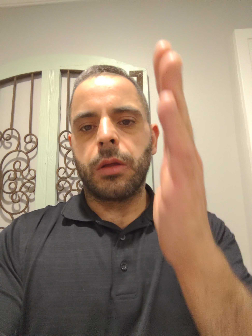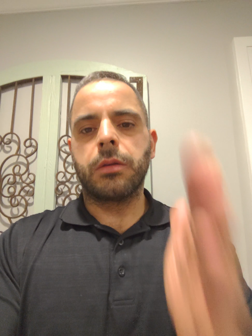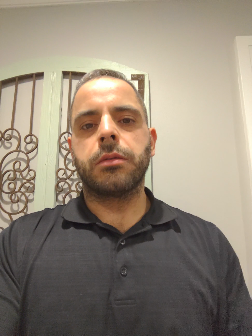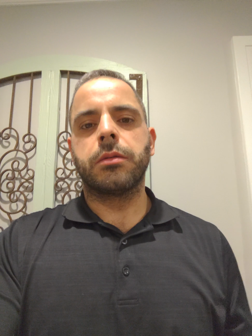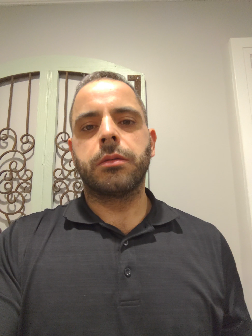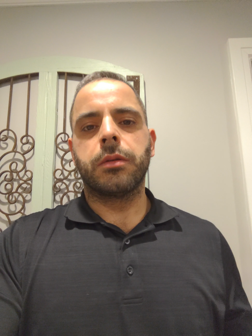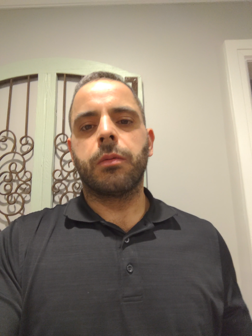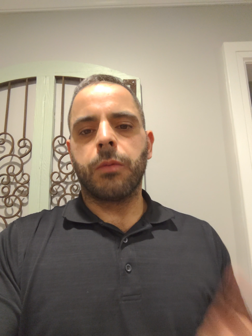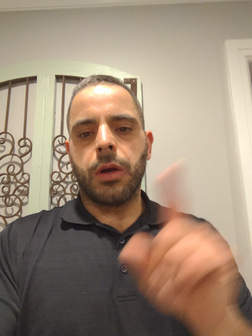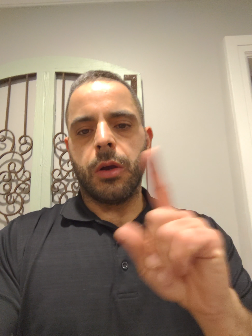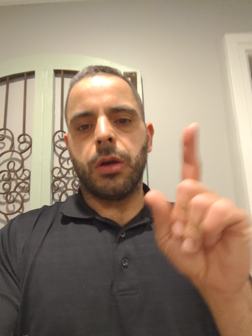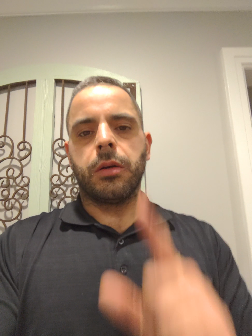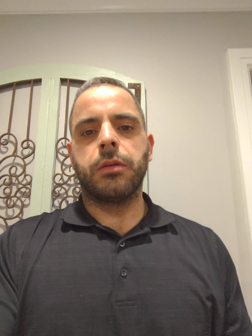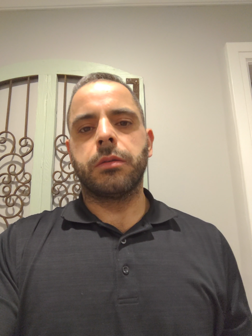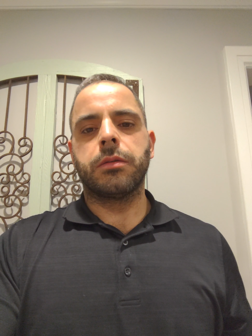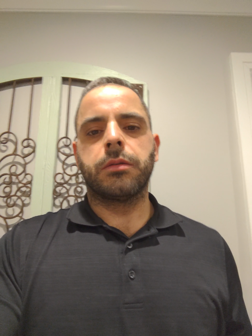where